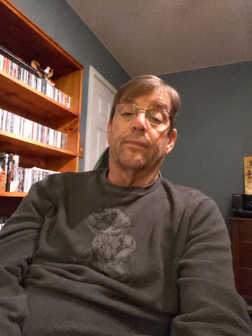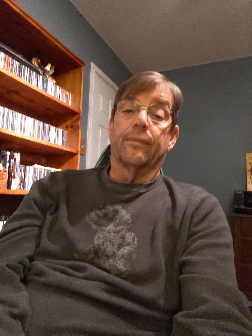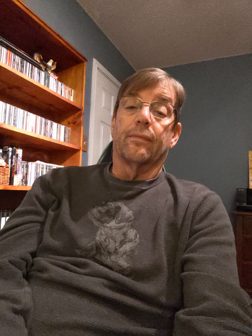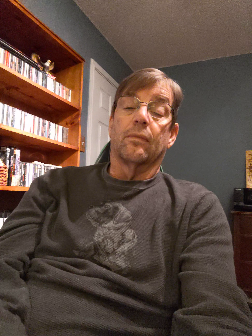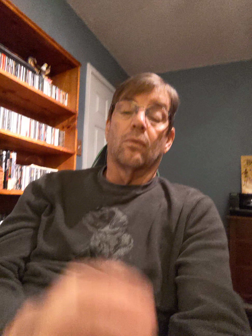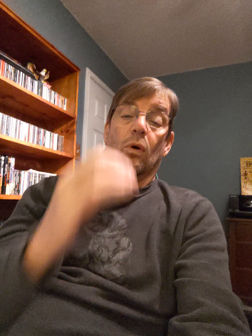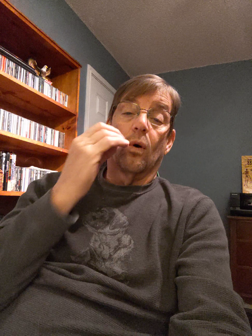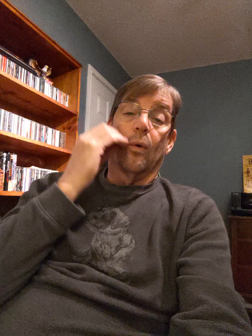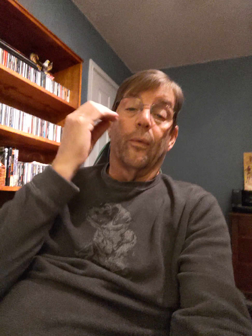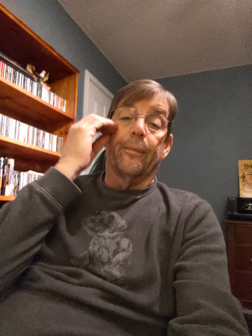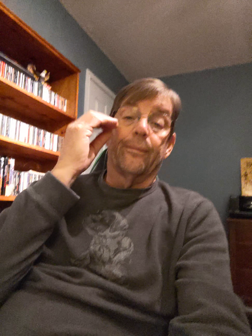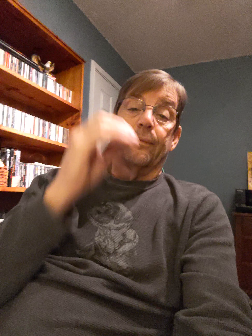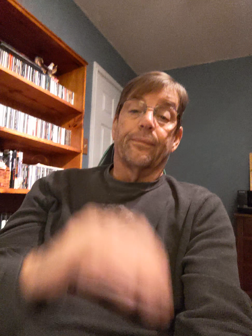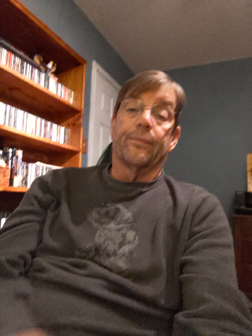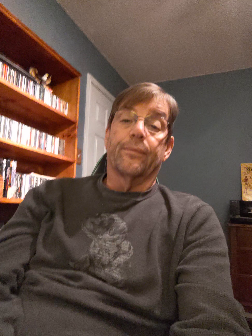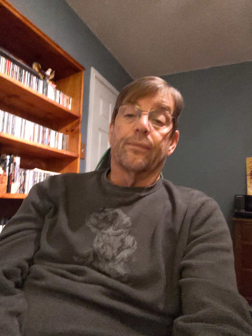home